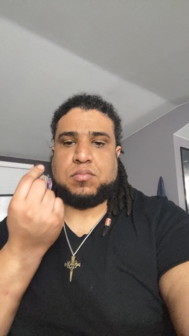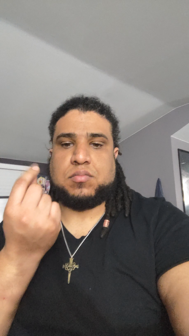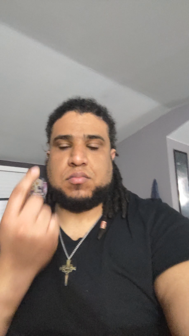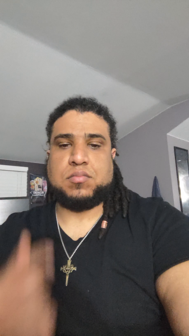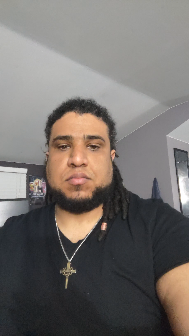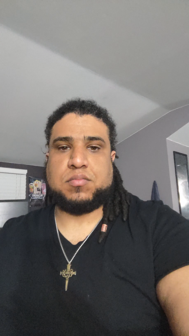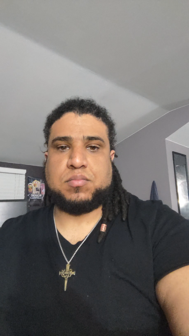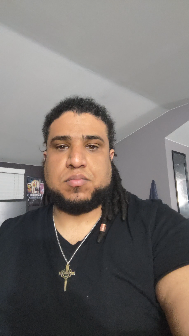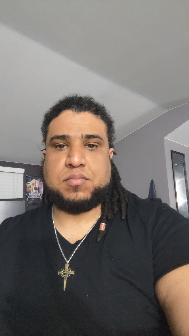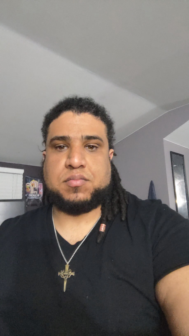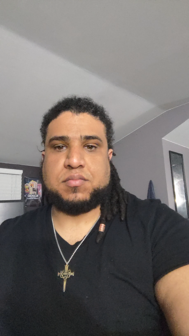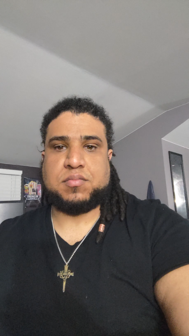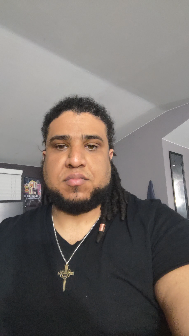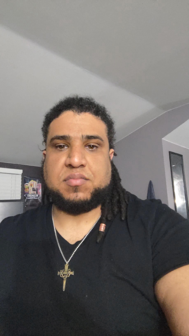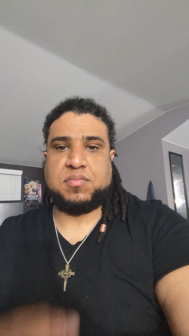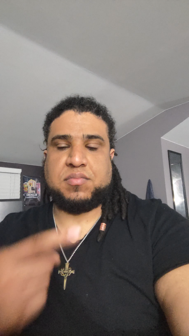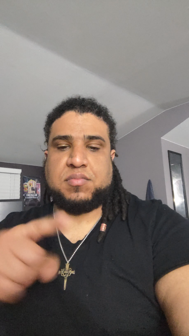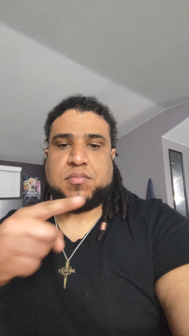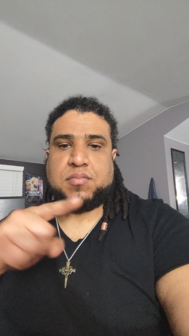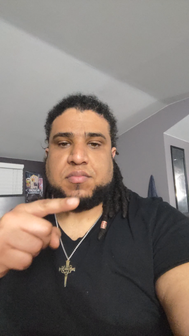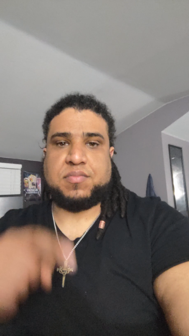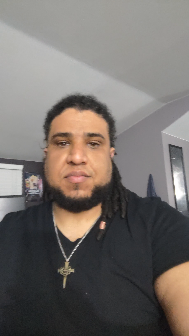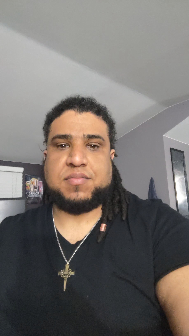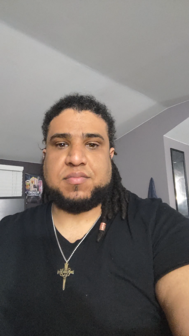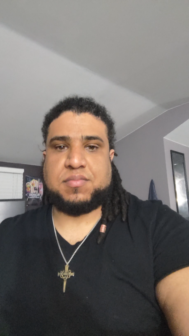knife